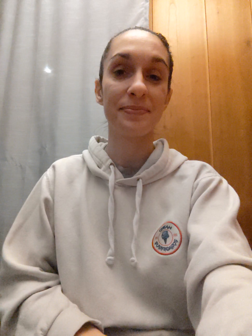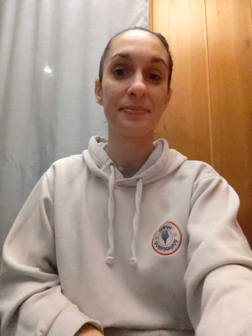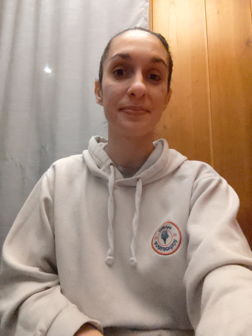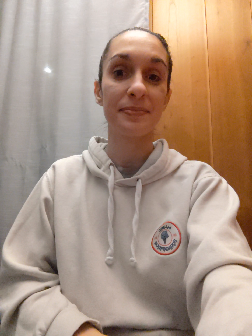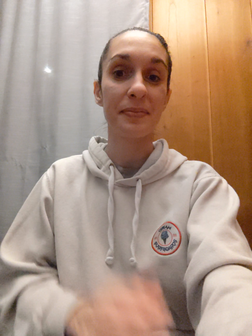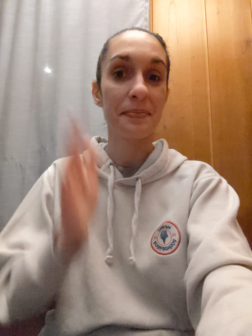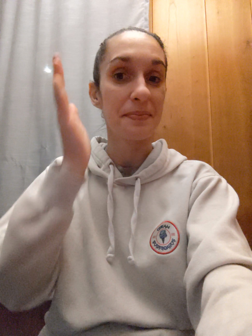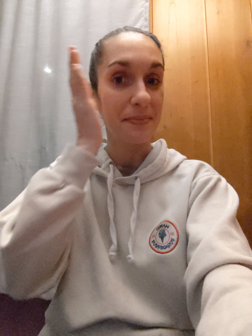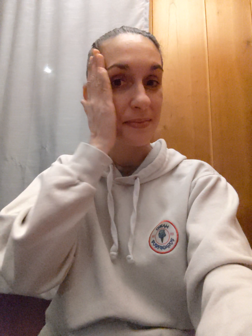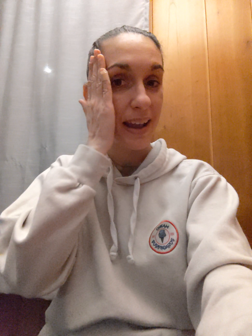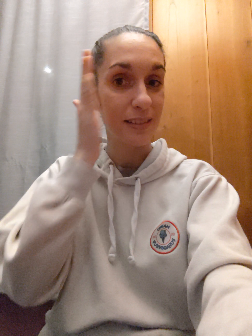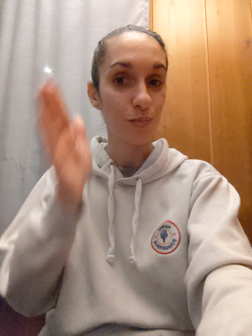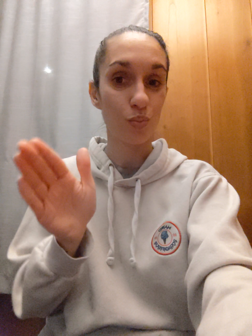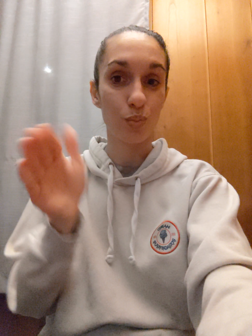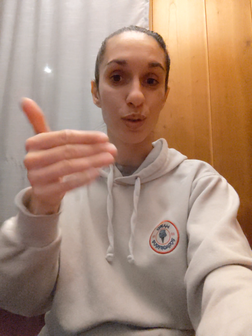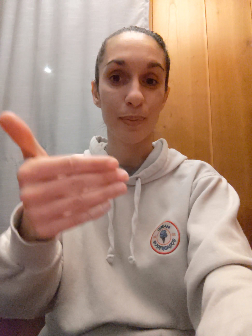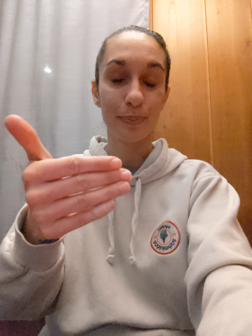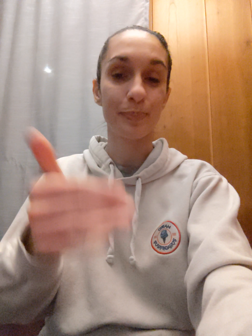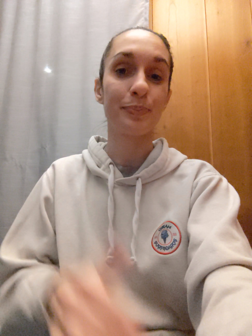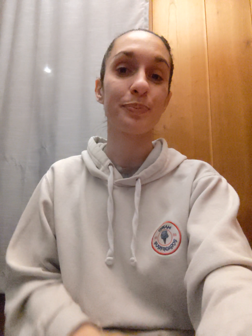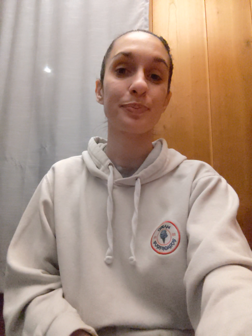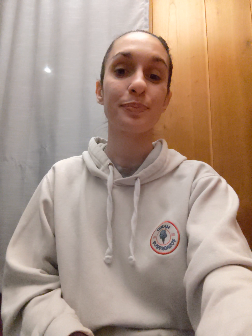bedroom